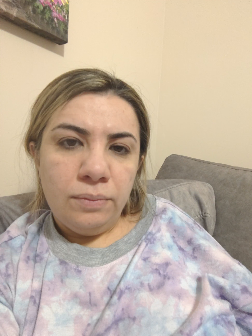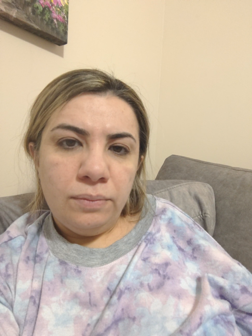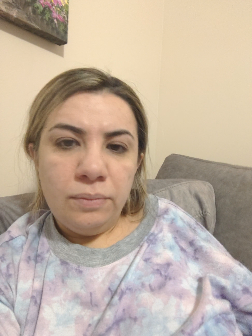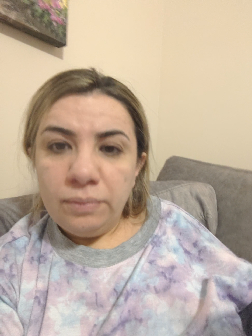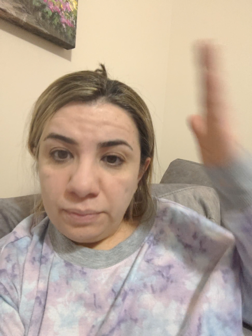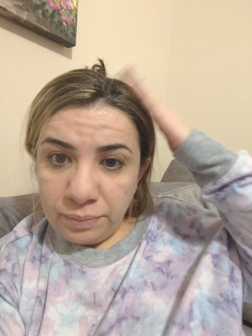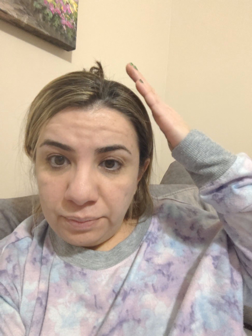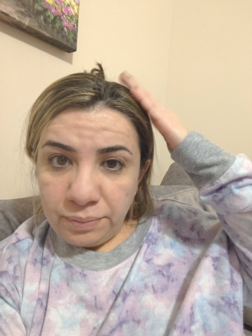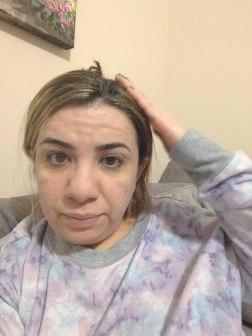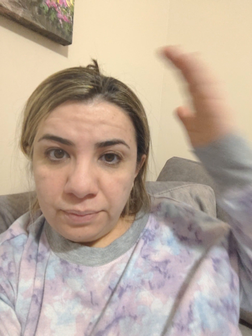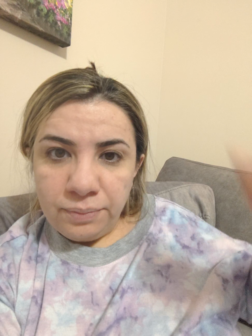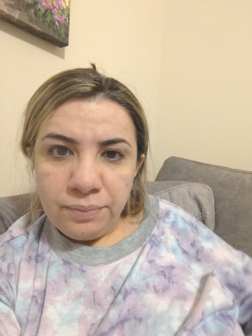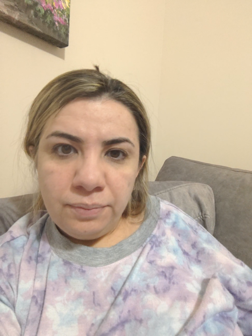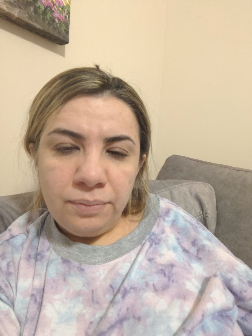hat